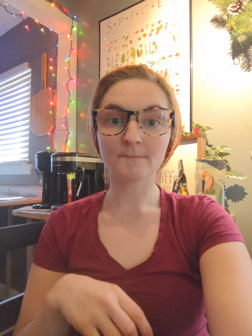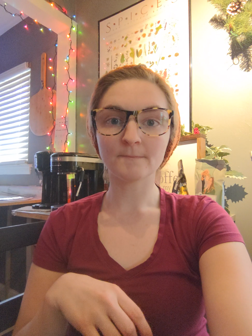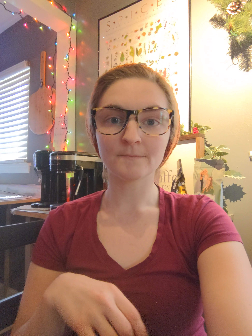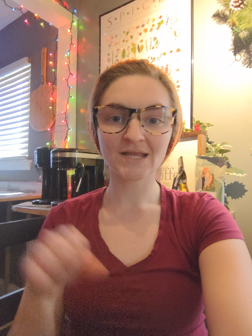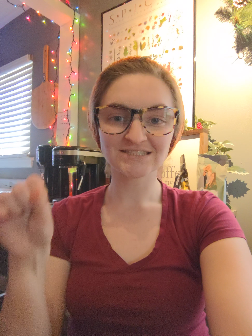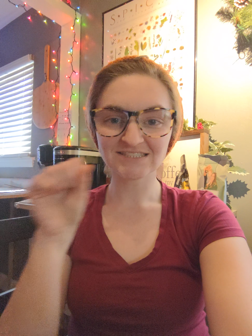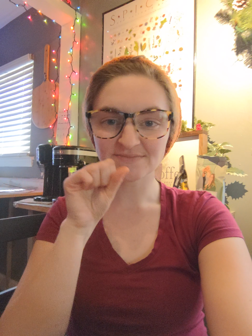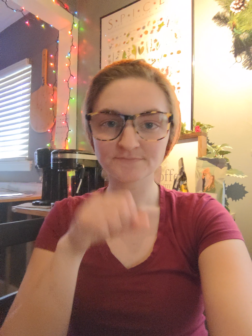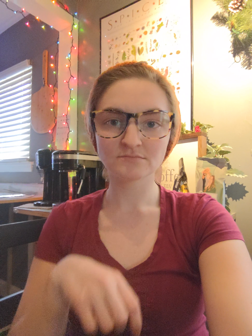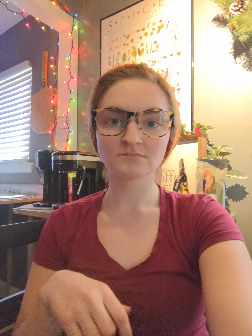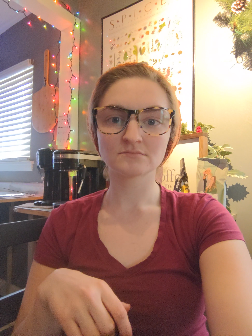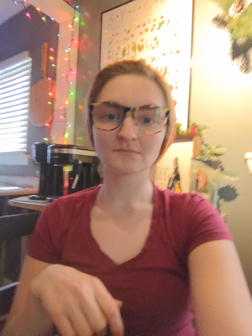carrot